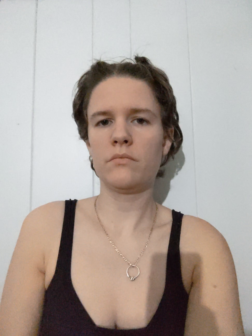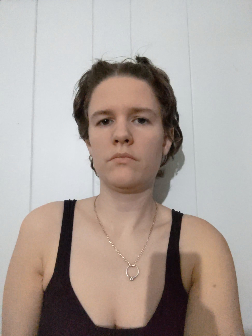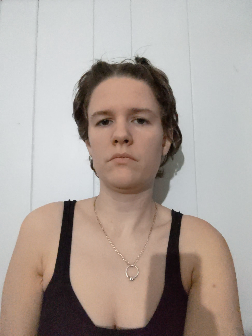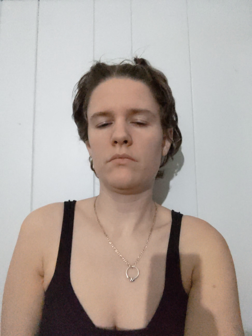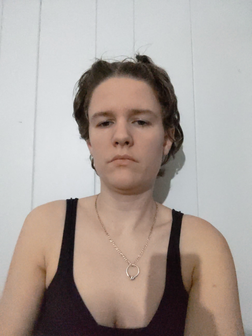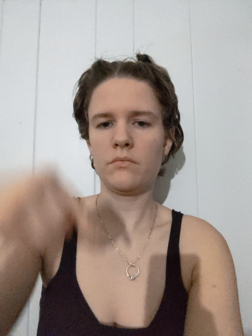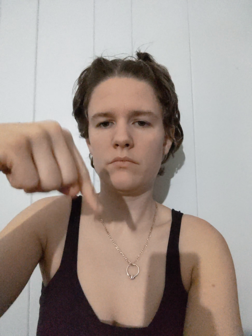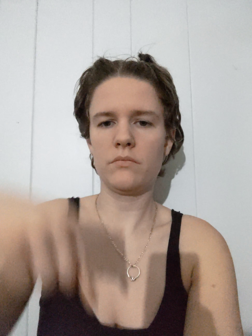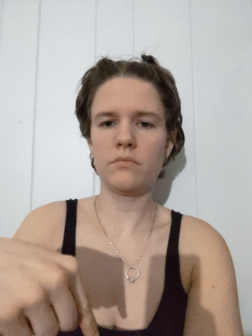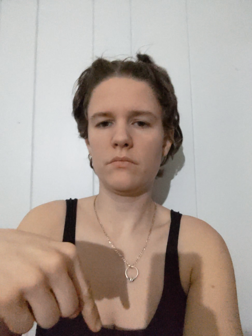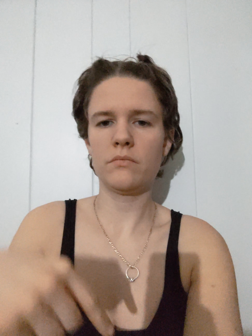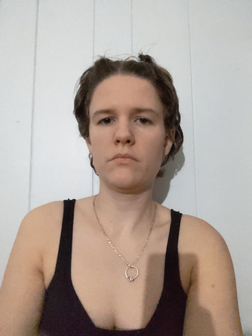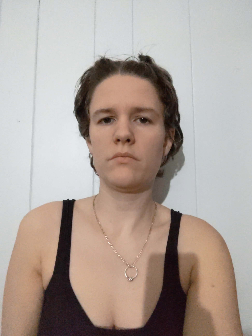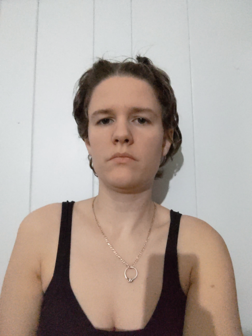down